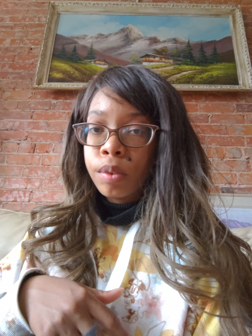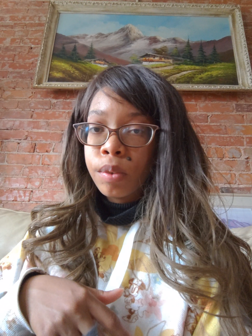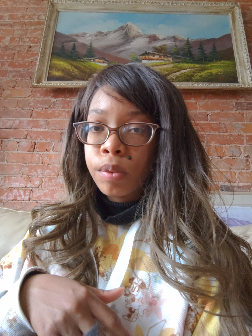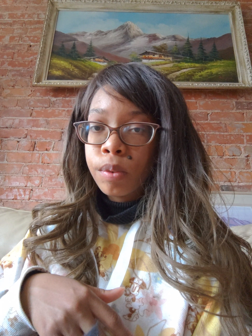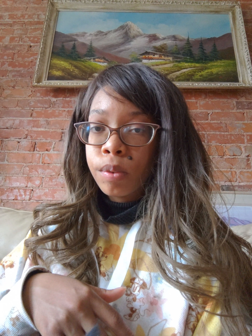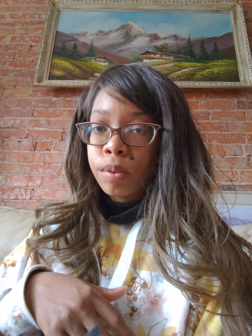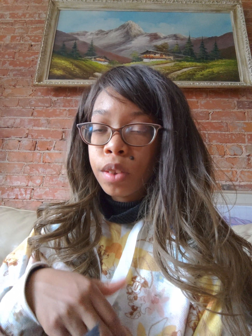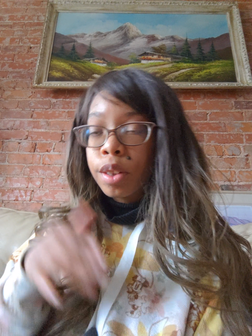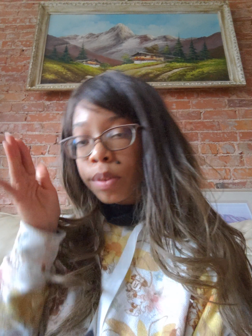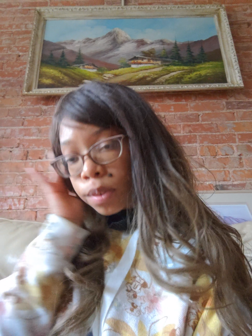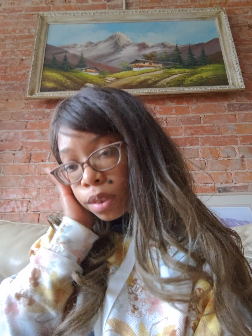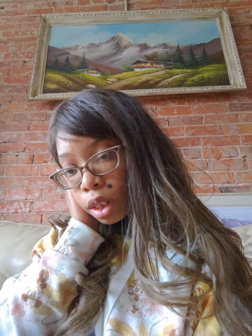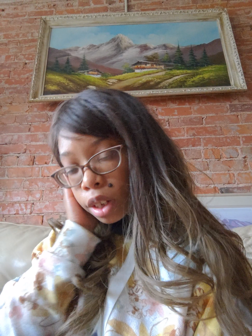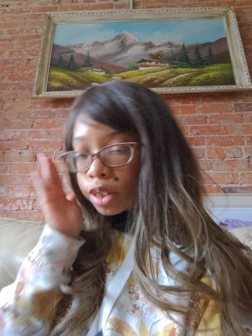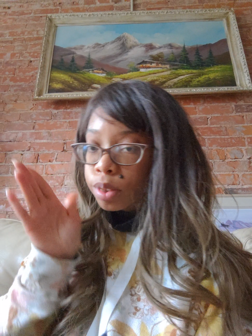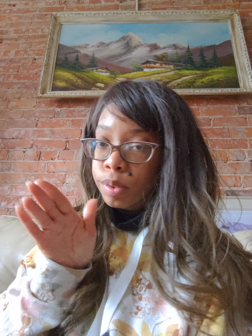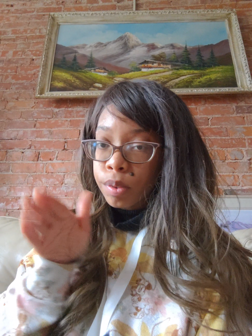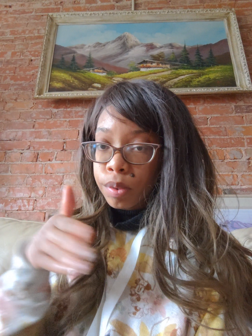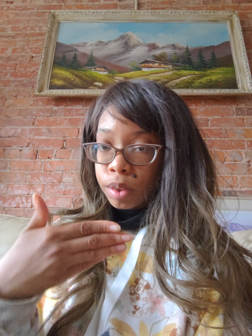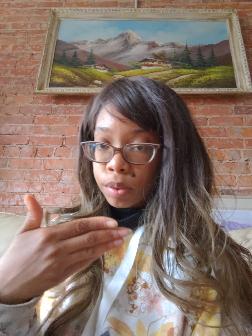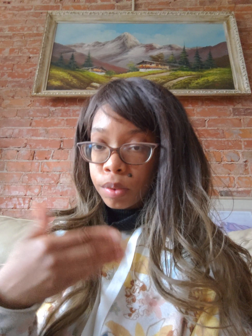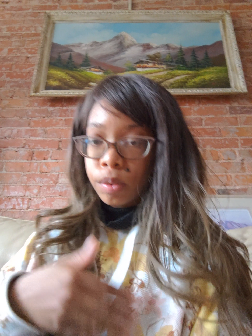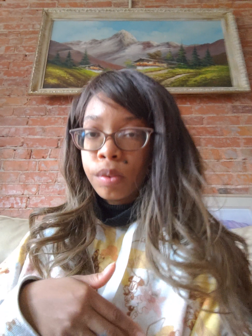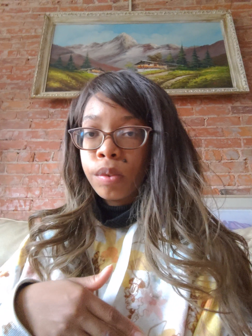bedroom